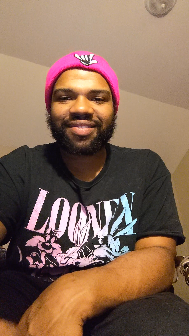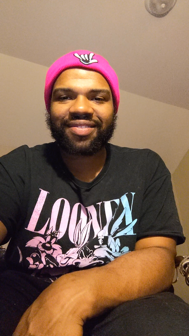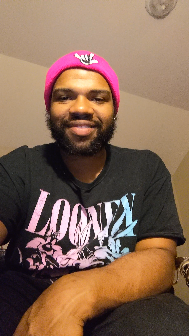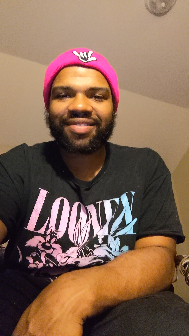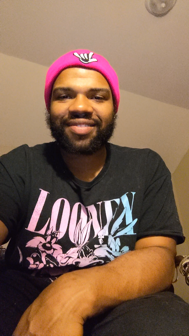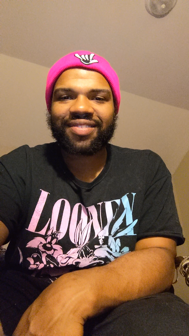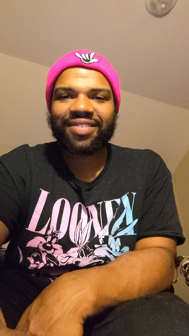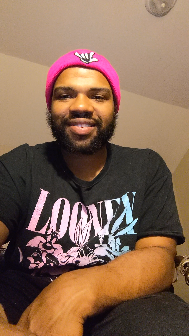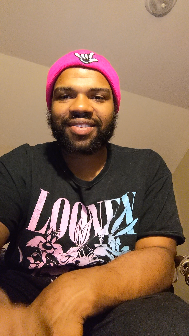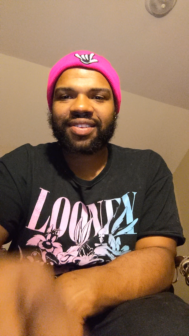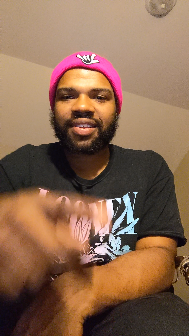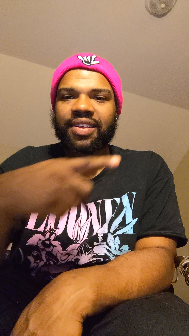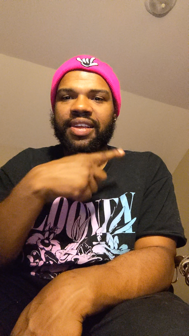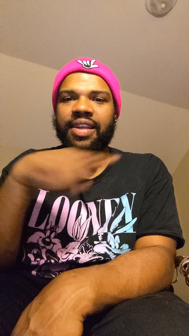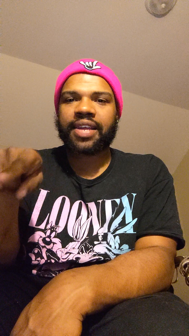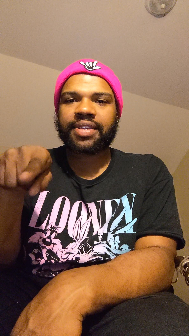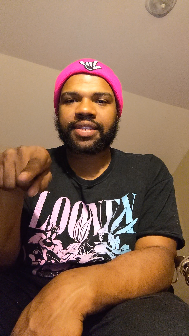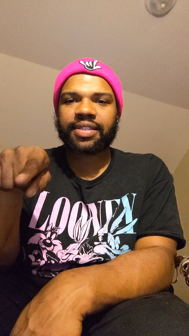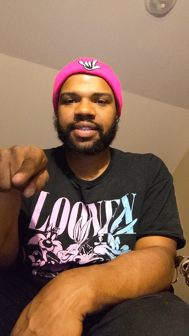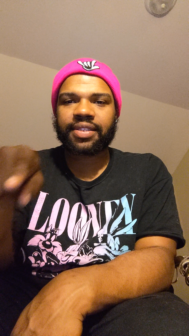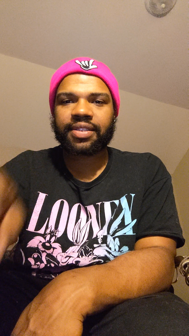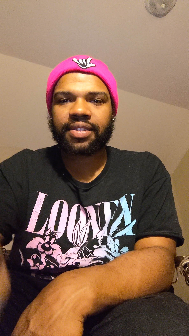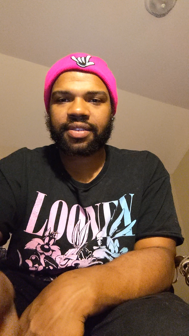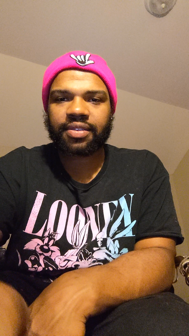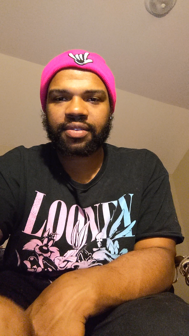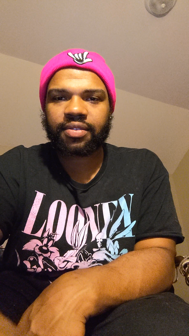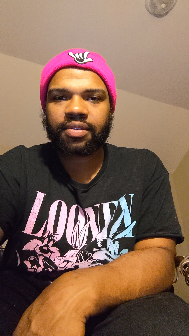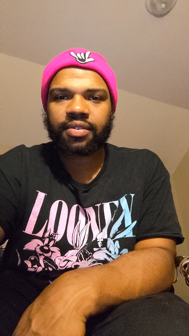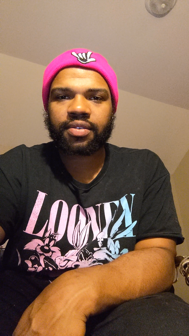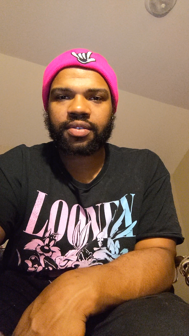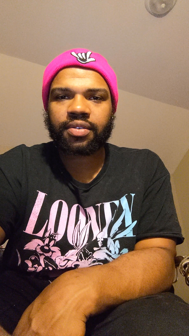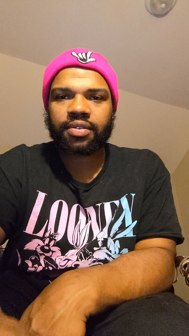cut